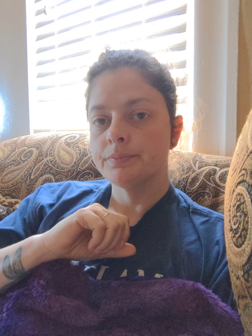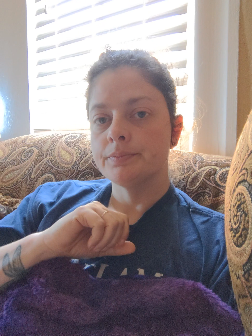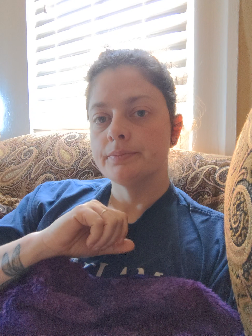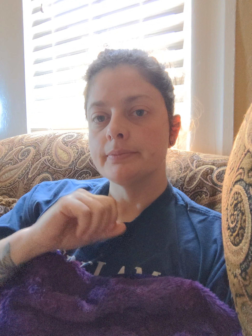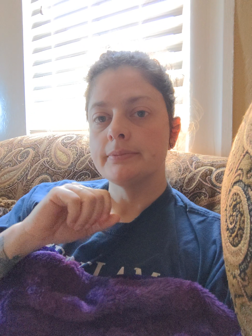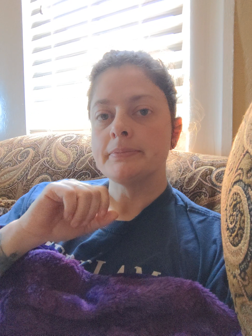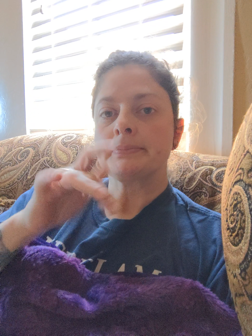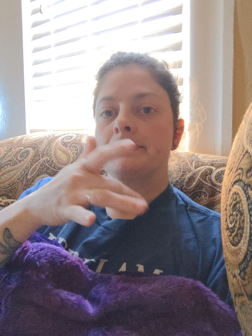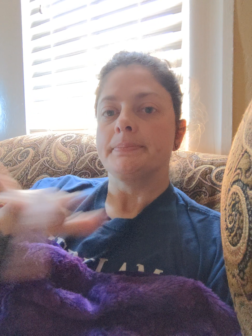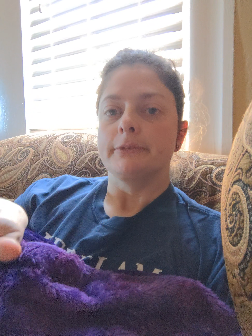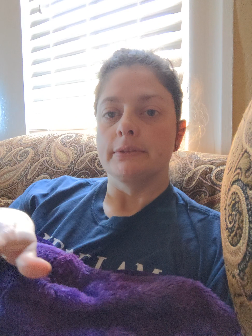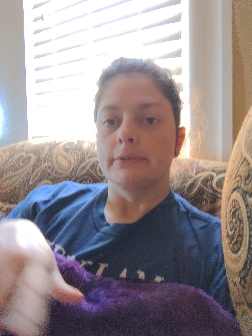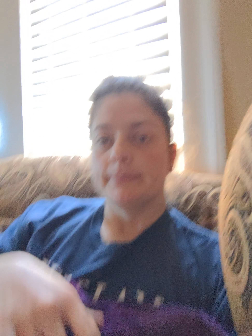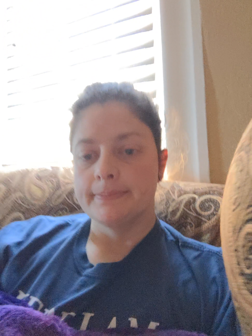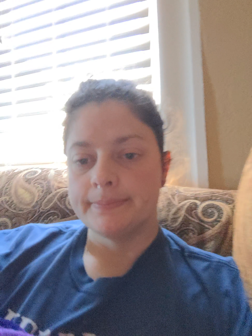empty